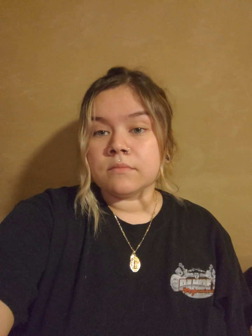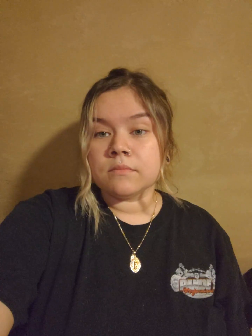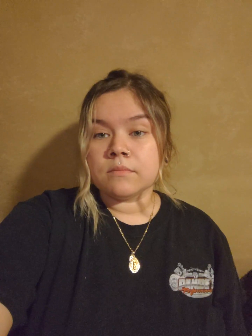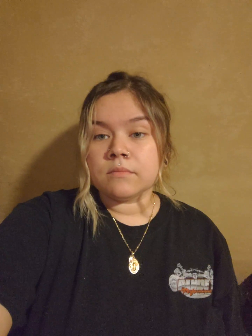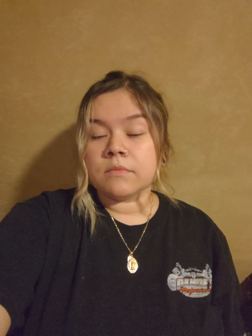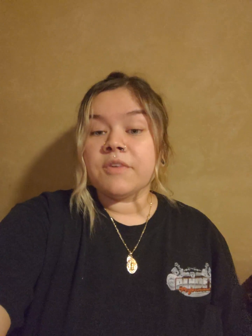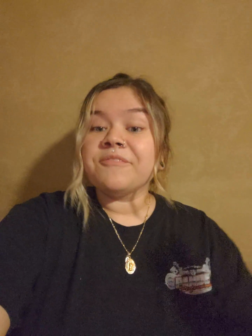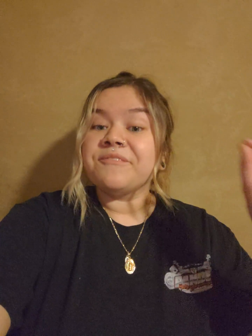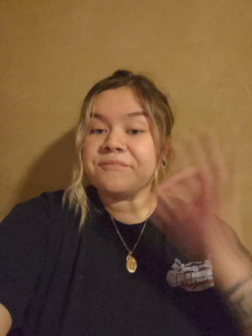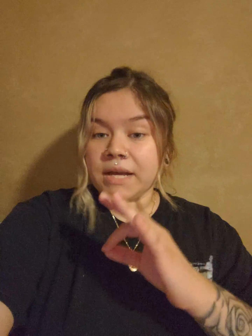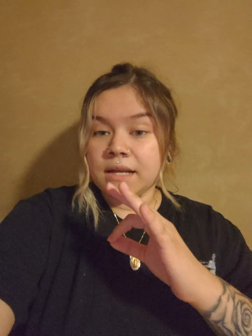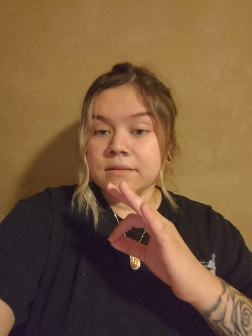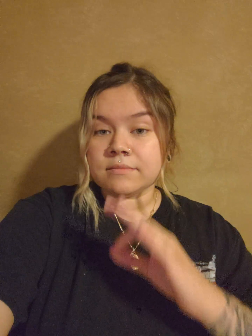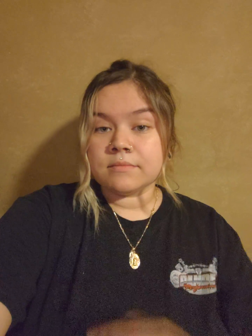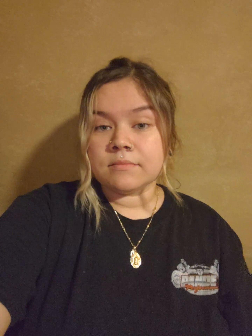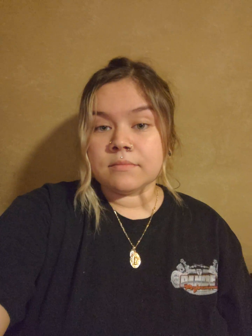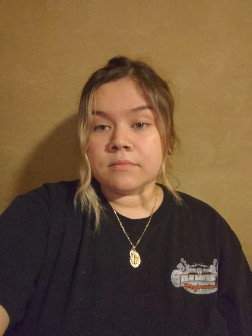fit